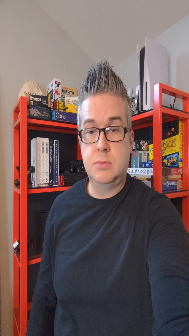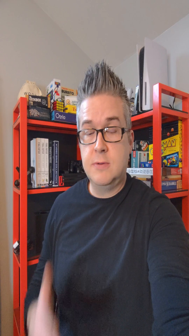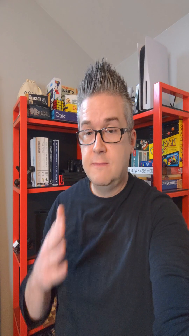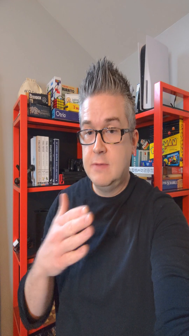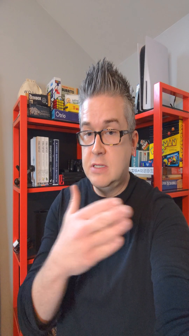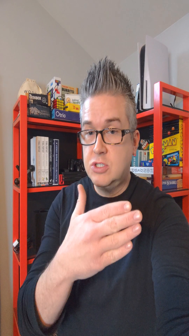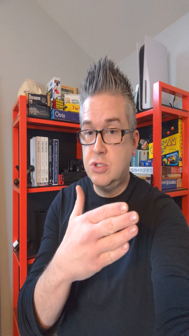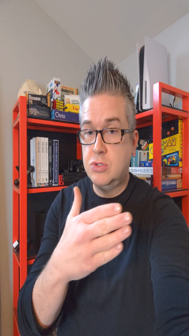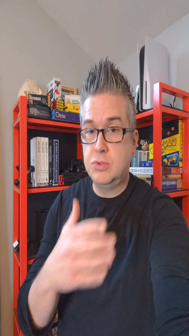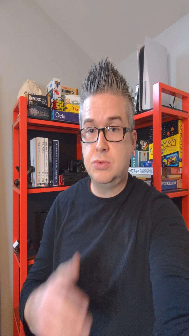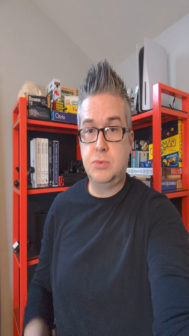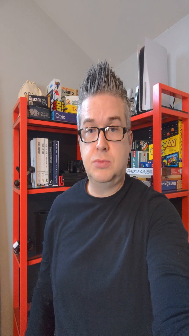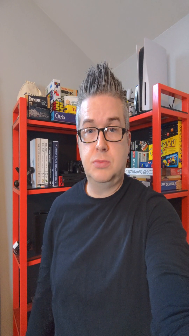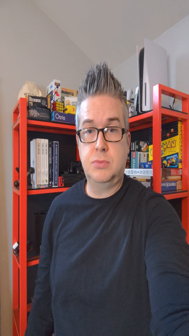fish